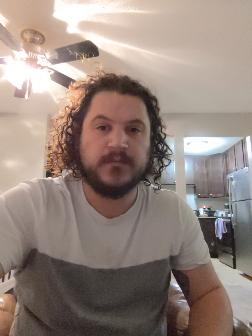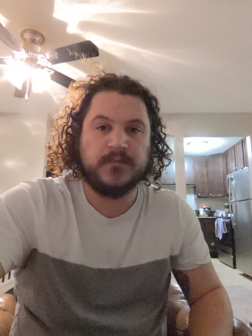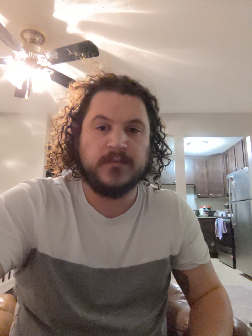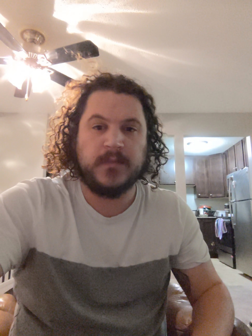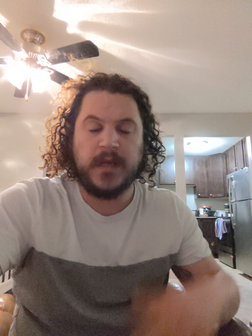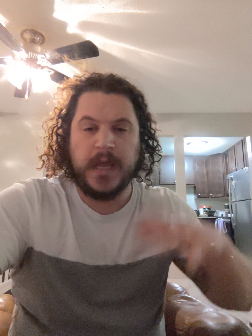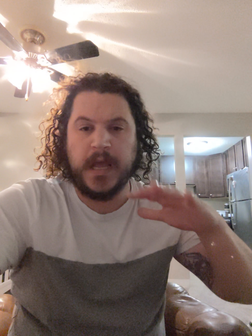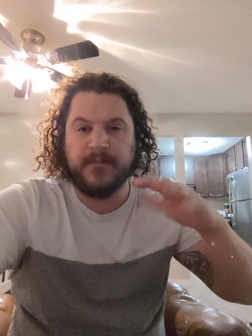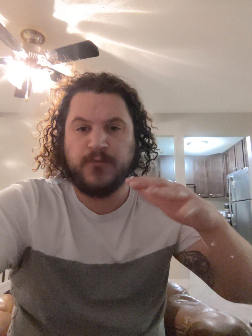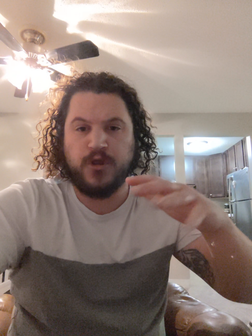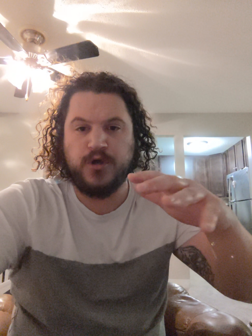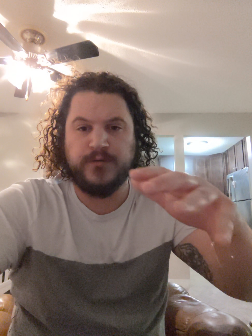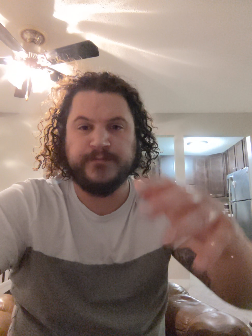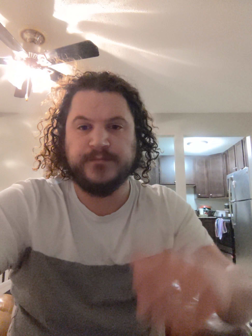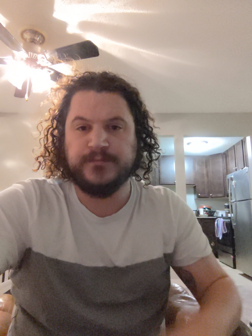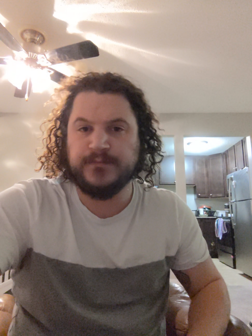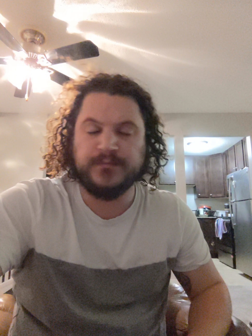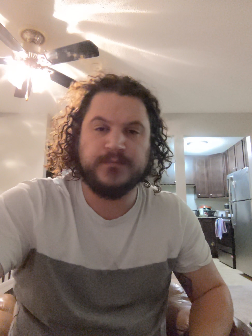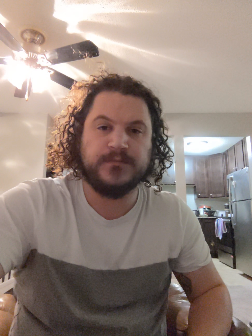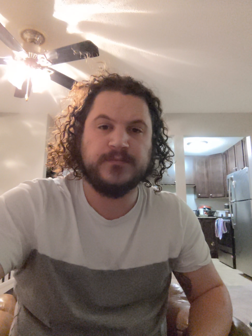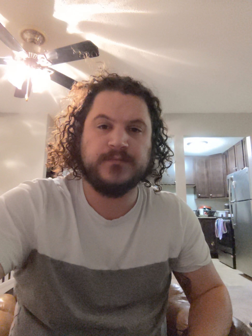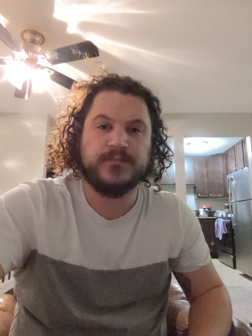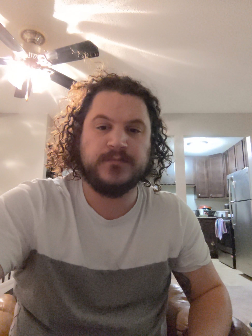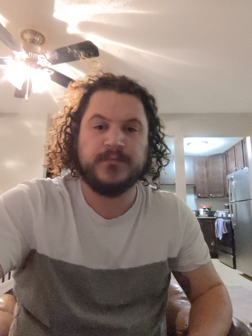helicopter